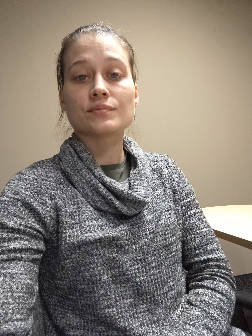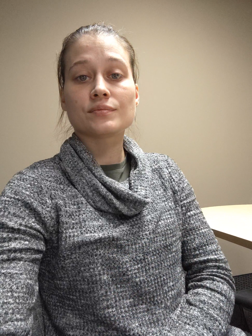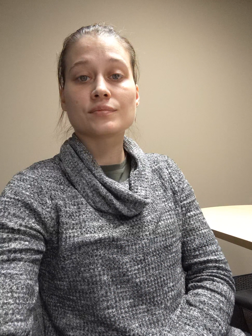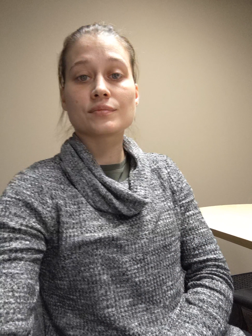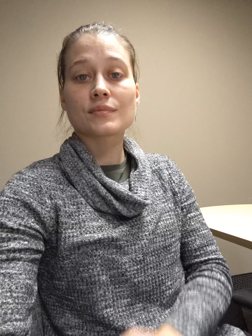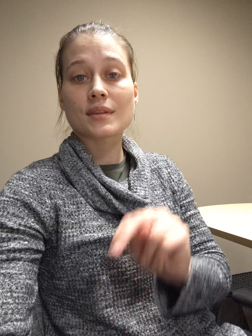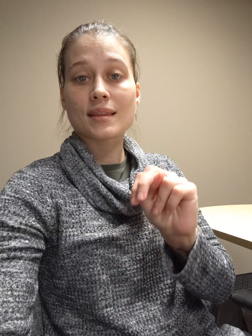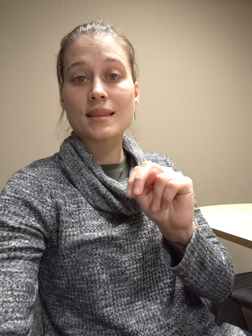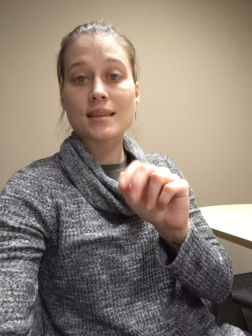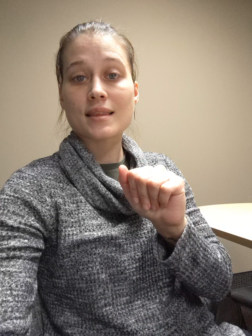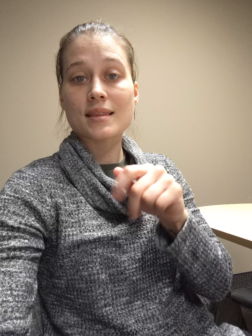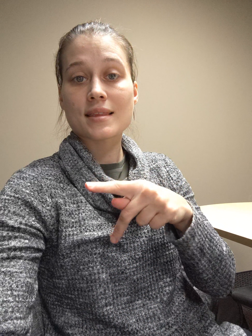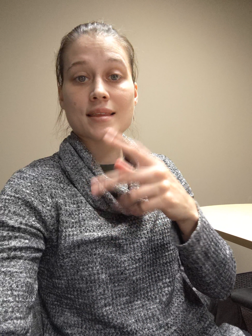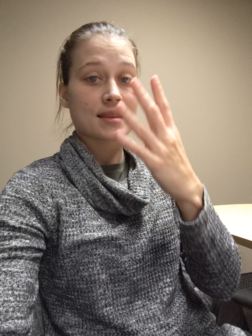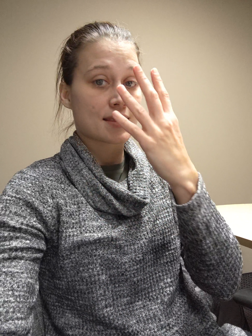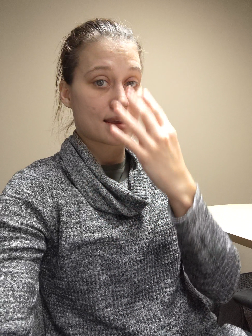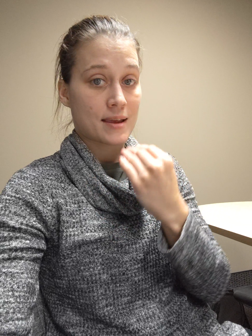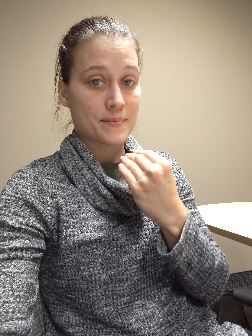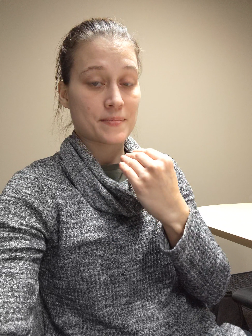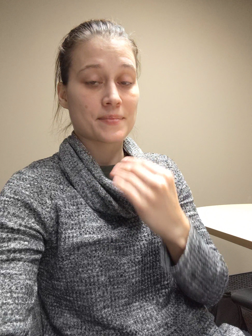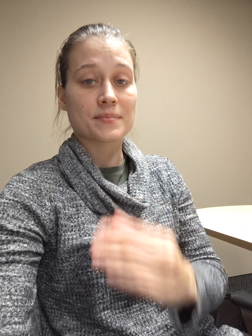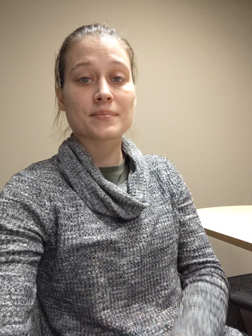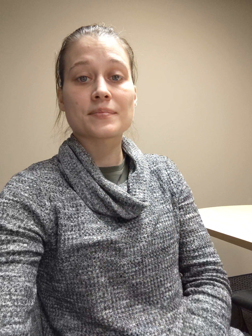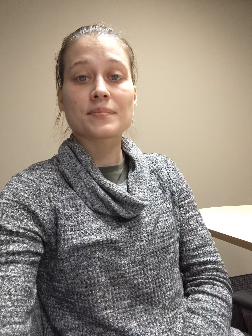nap